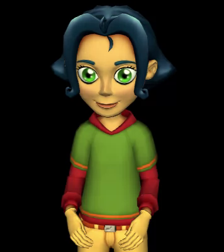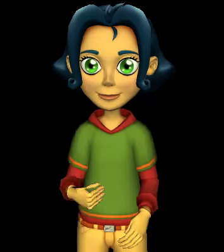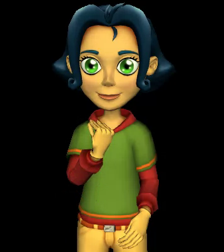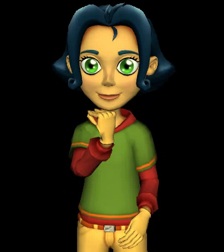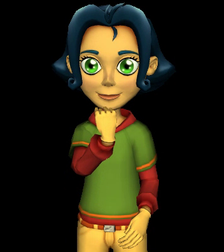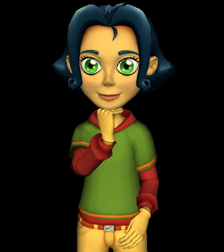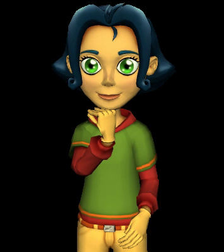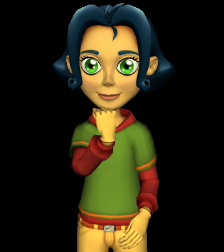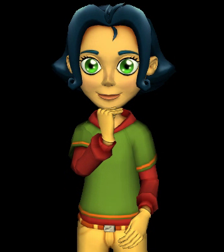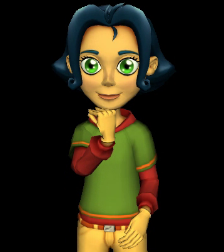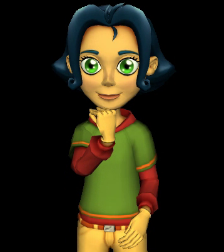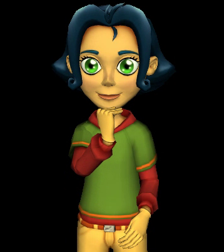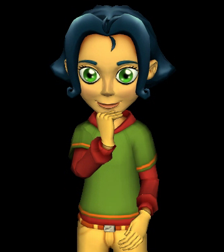يشعر بالبرد